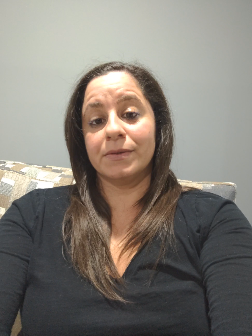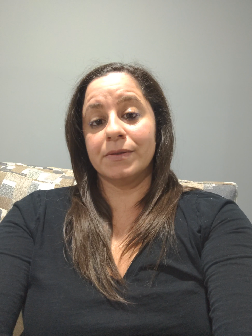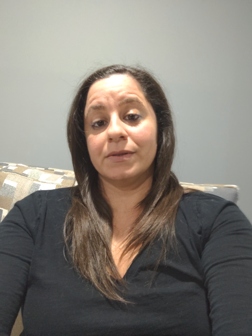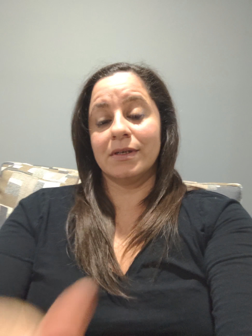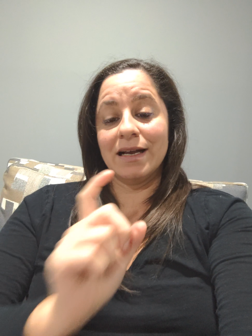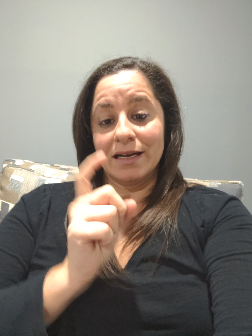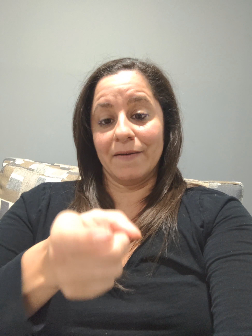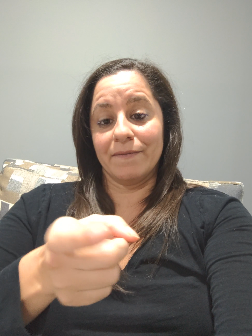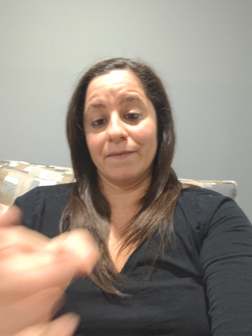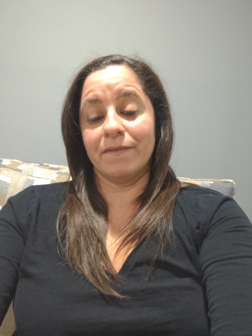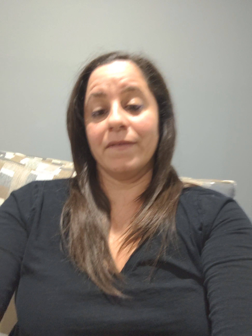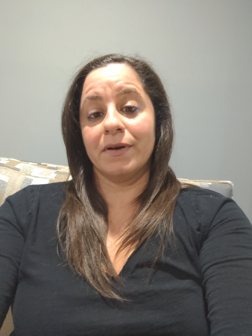gift